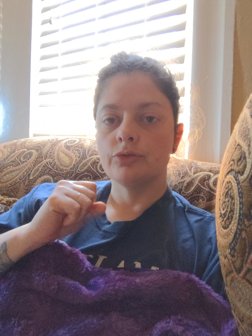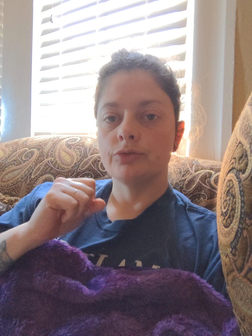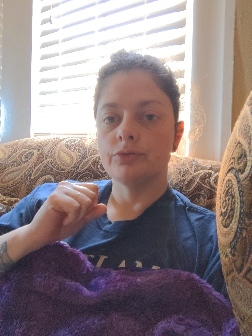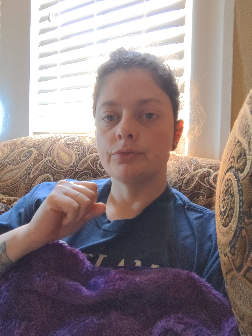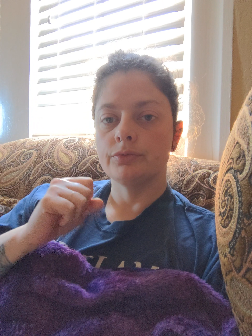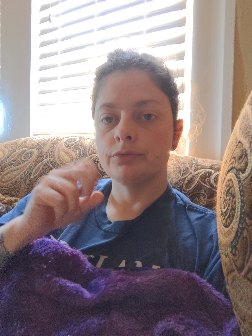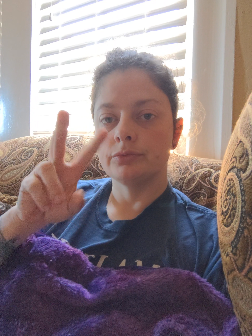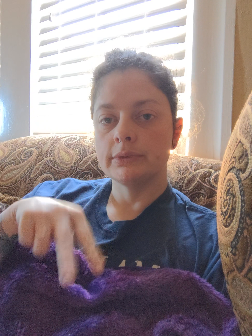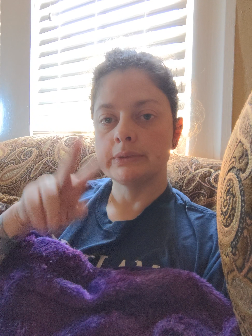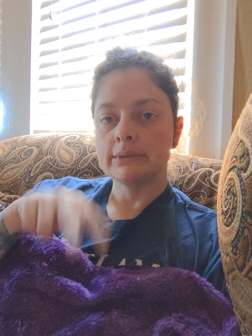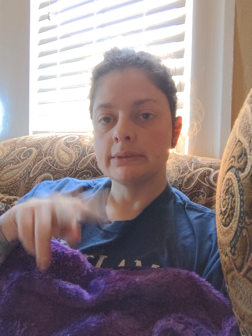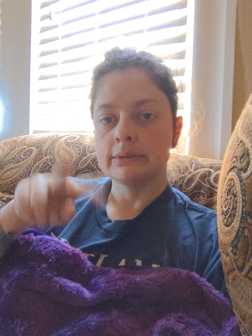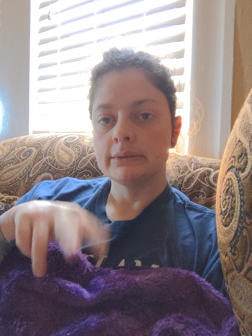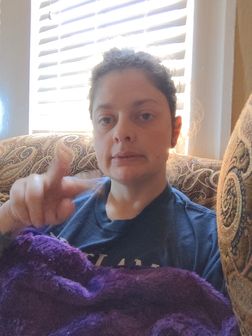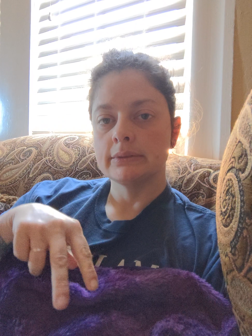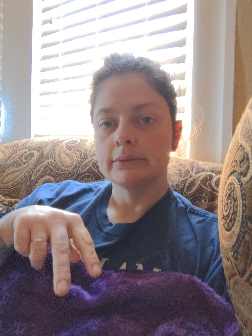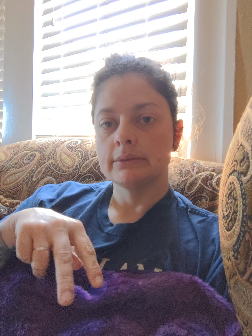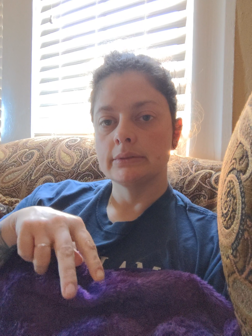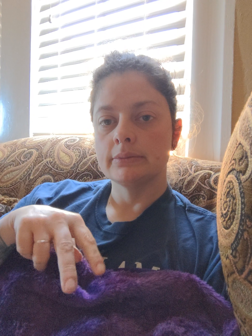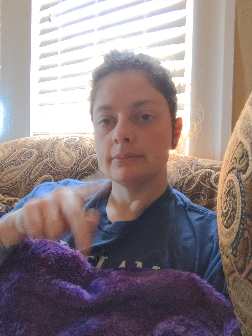read